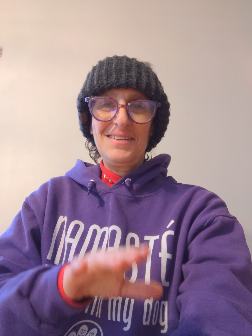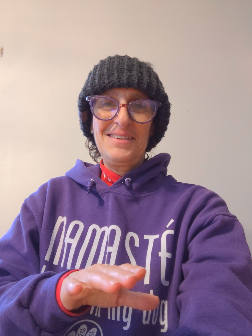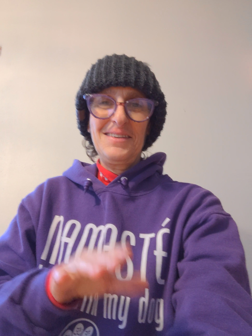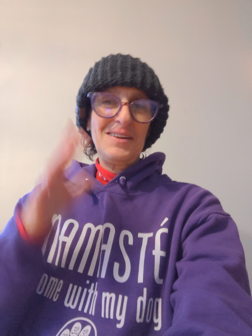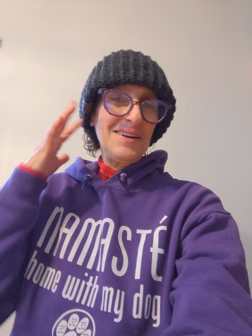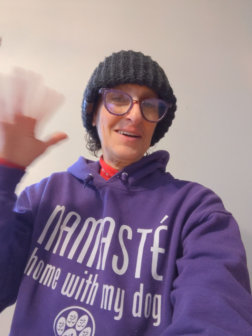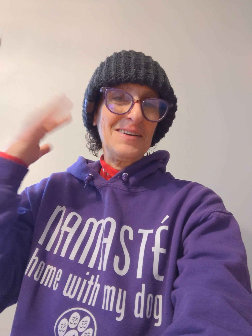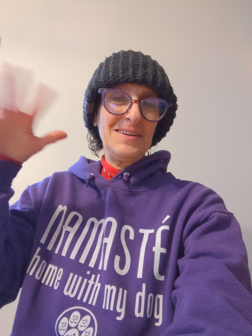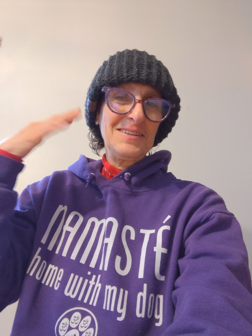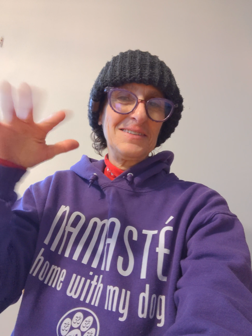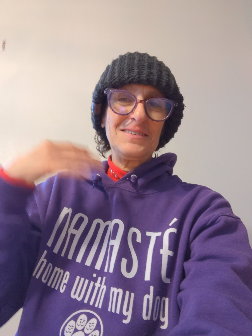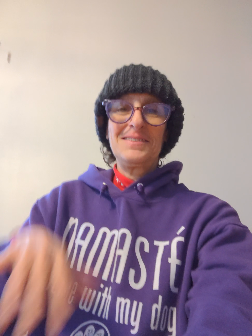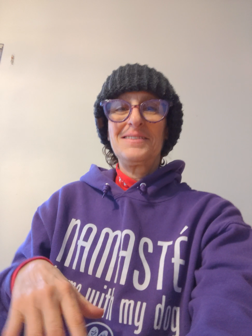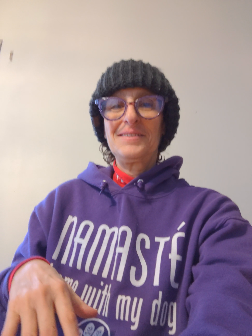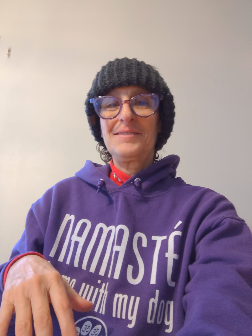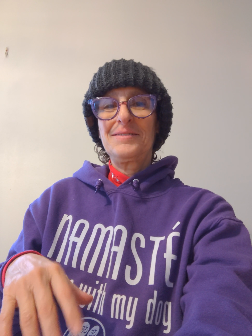noisy